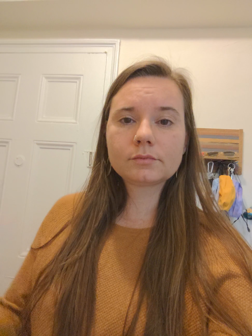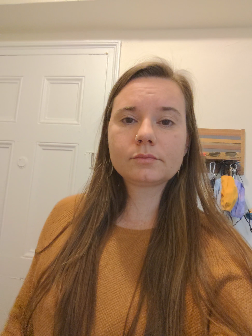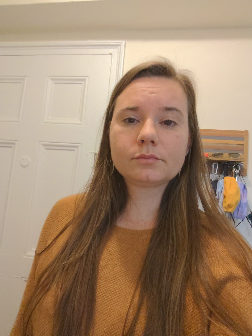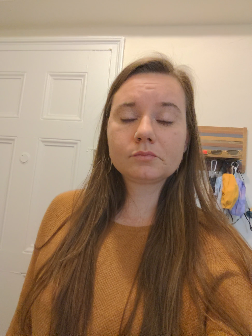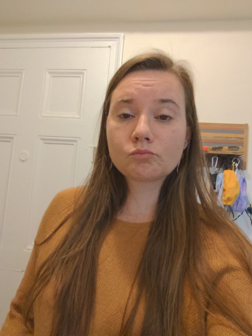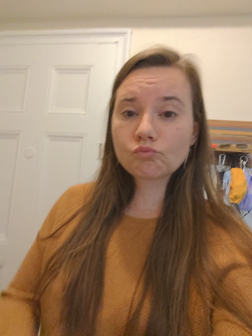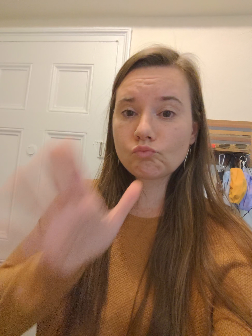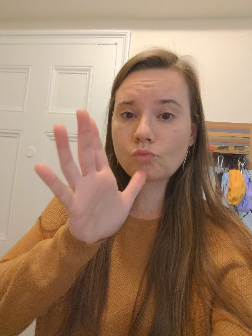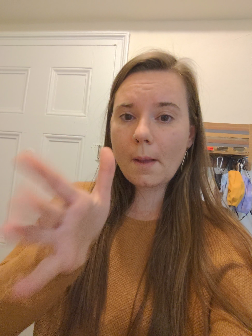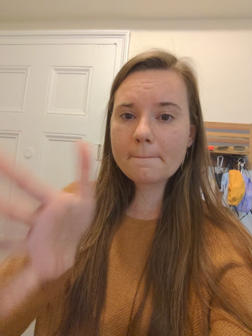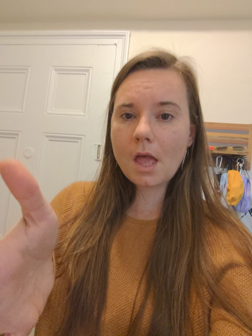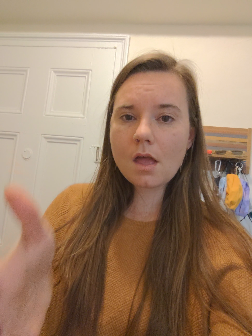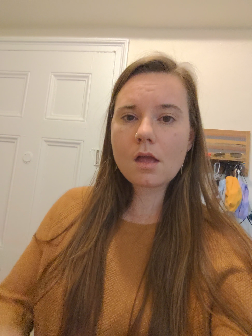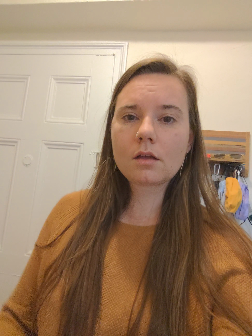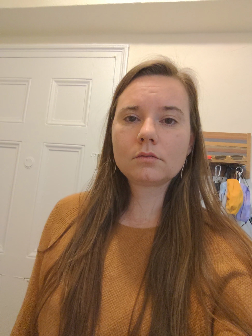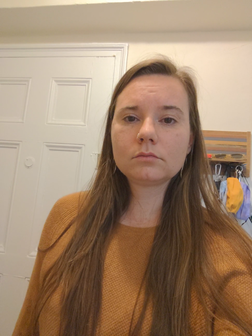grandma